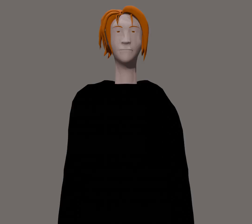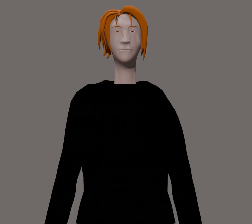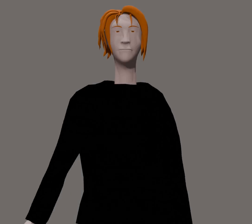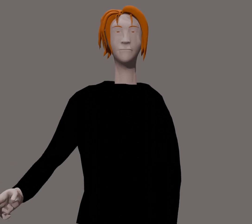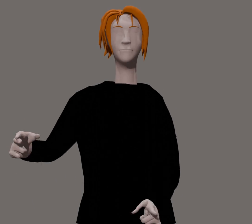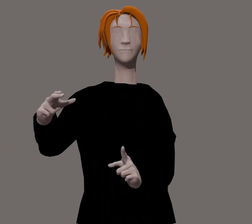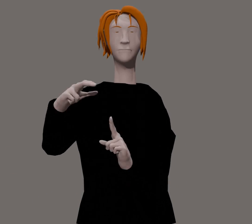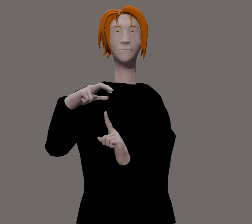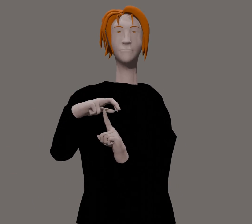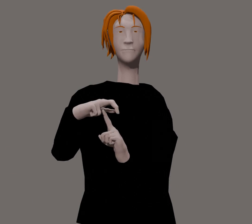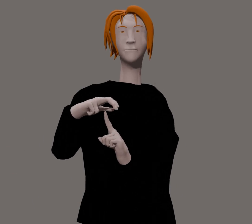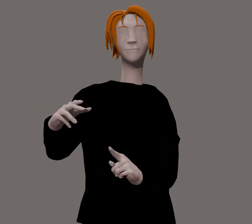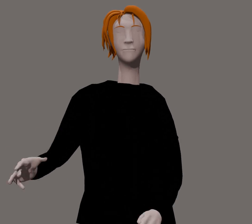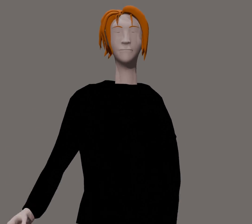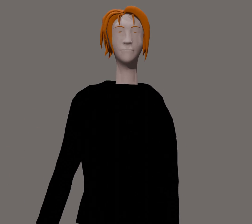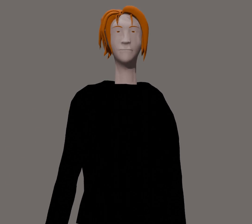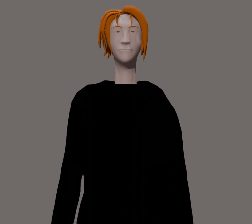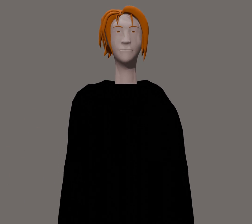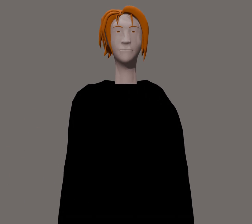Champion